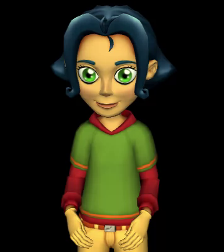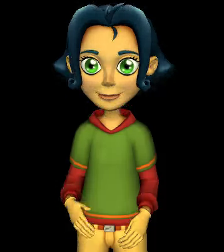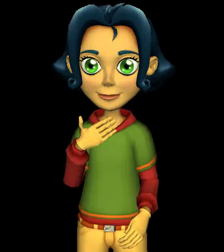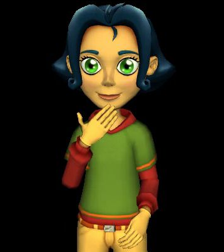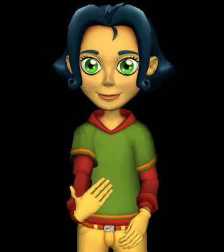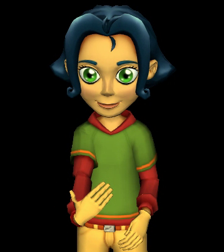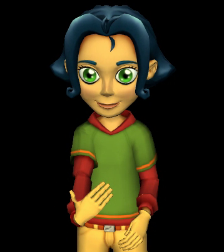يشكر